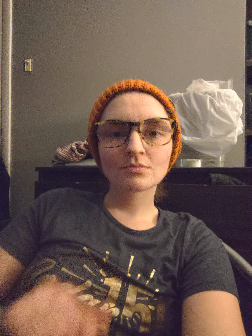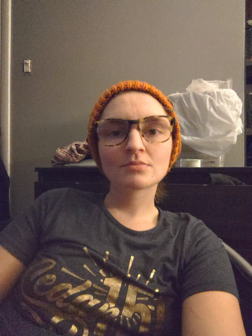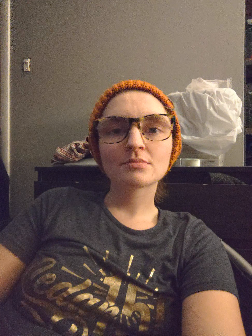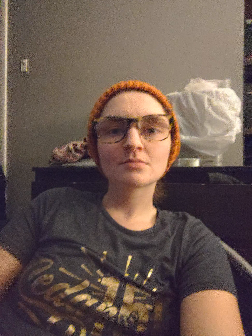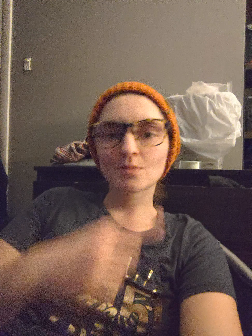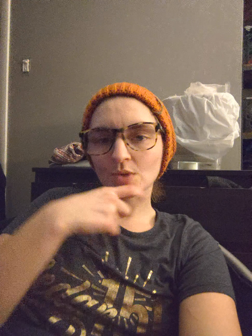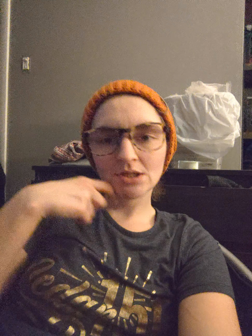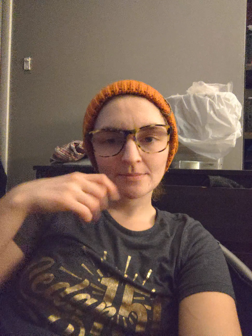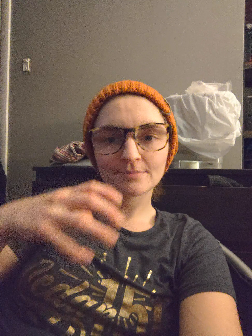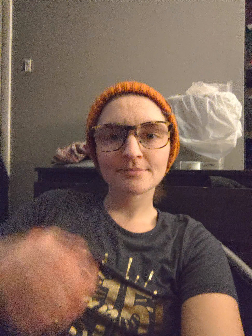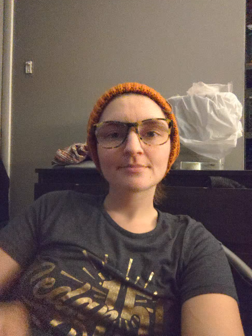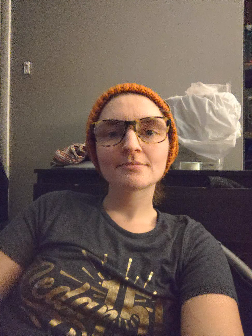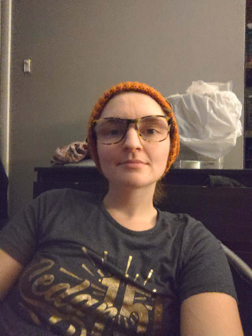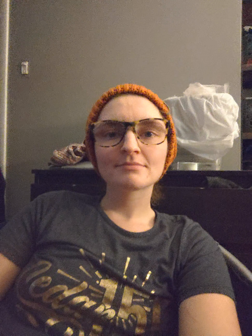dryer